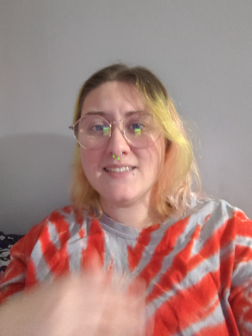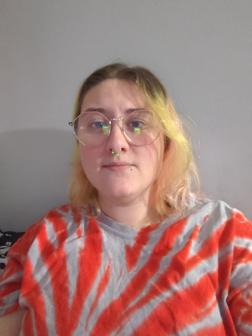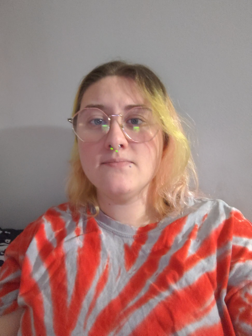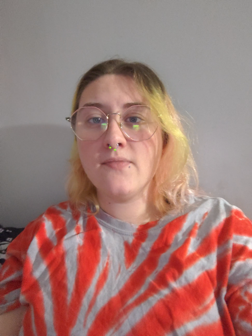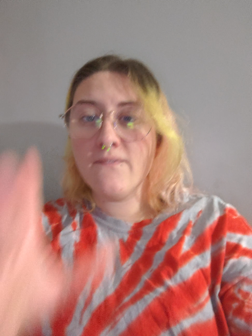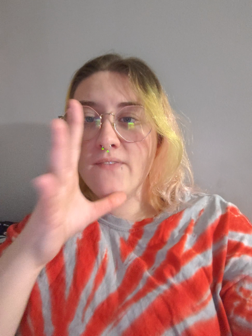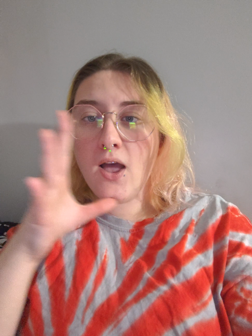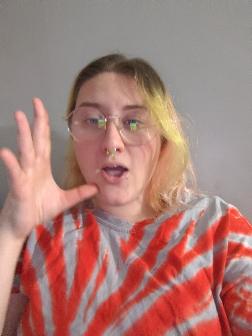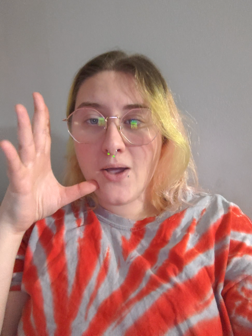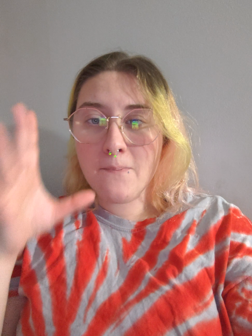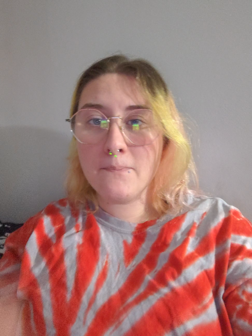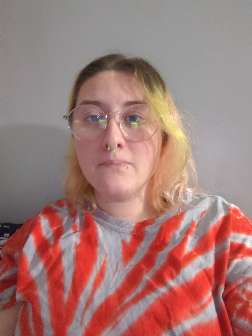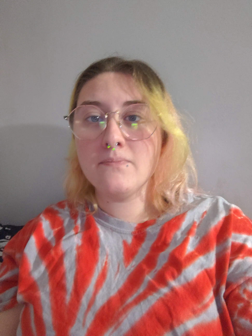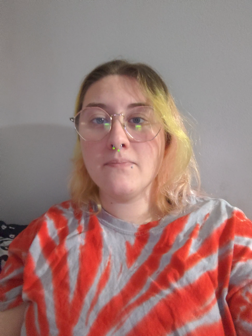farm